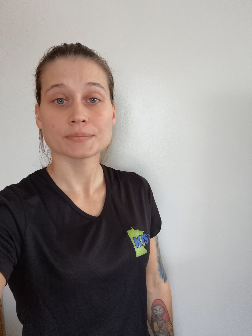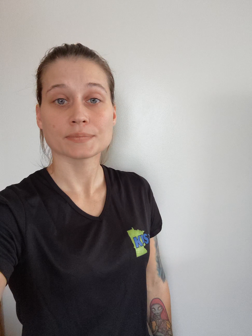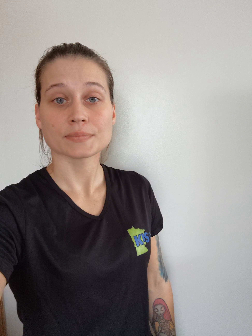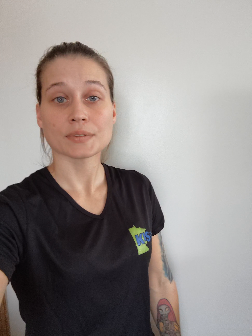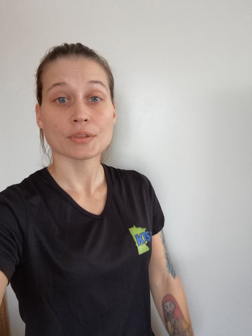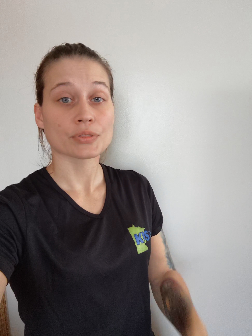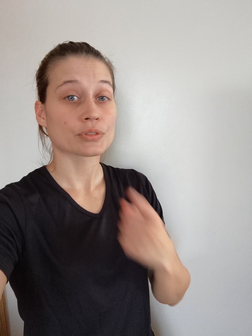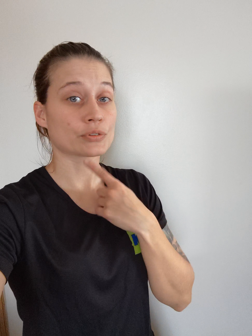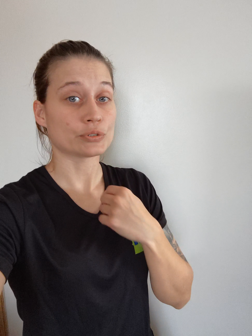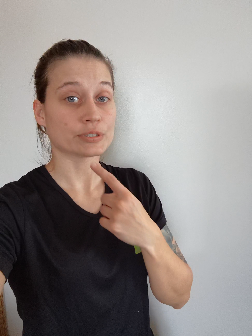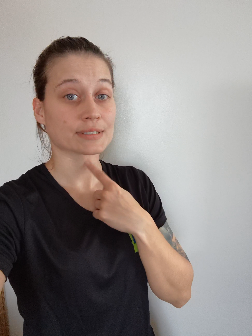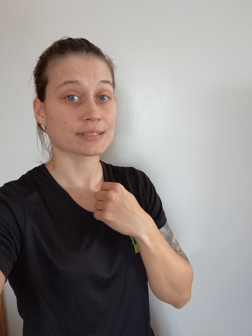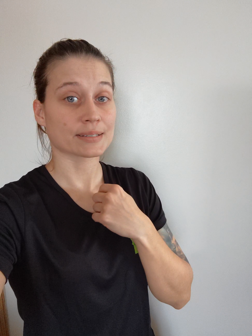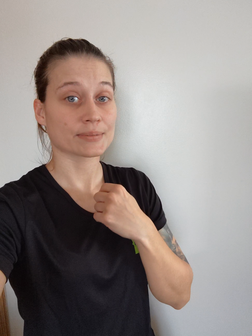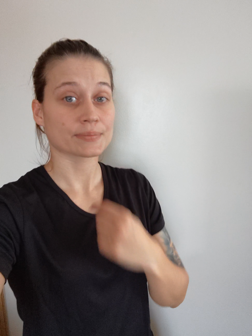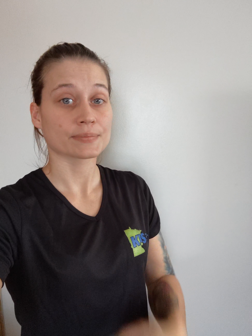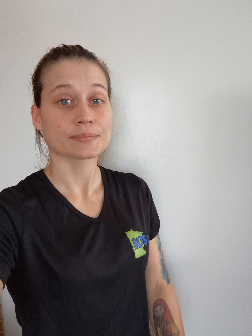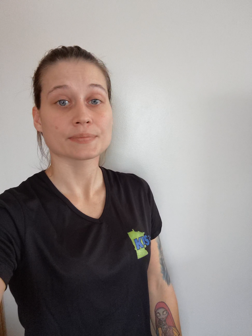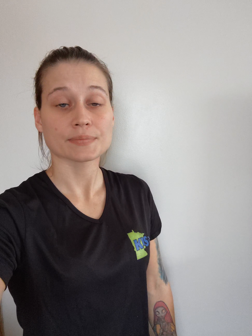thirsty